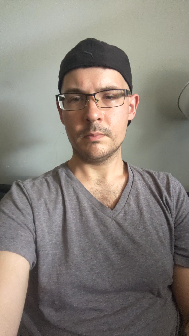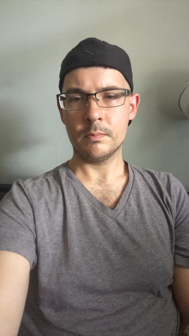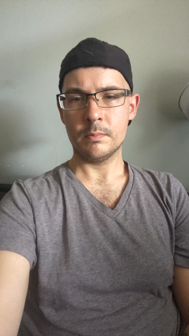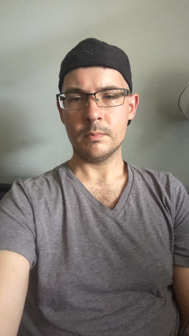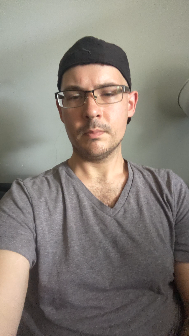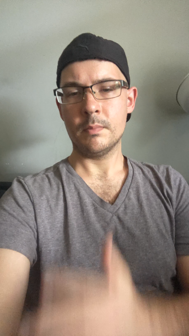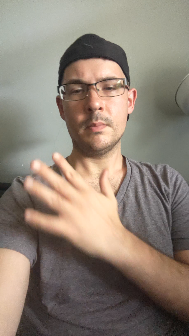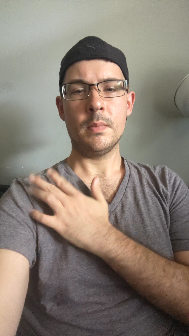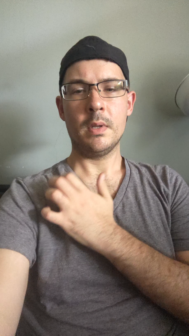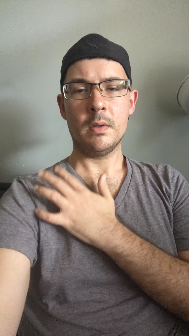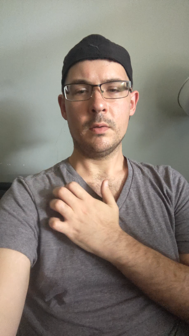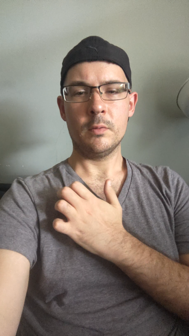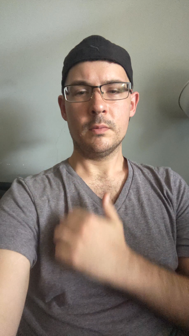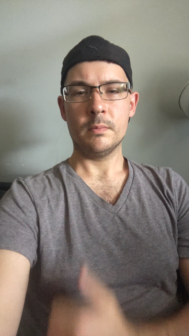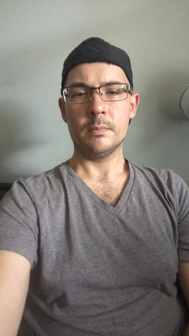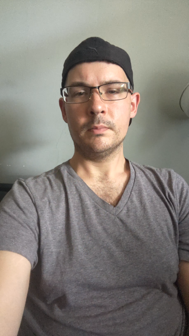bear